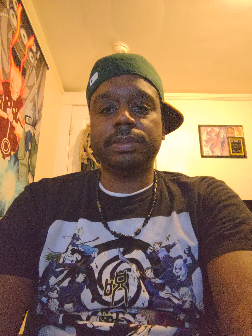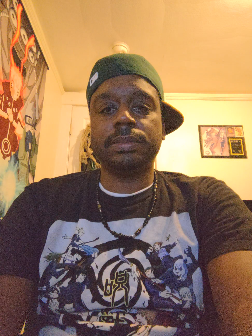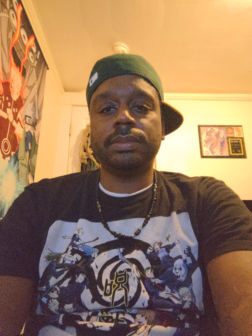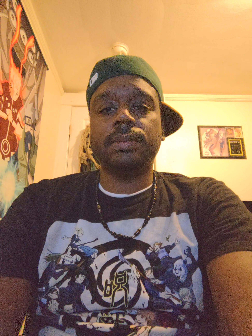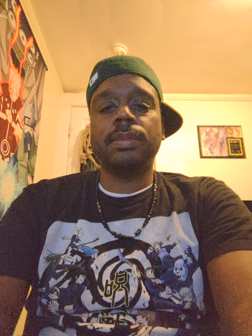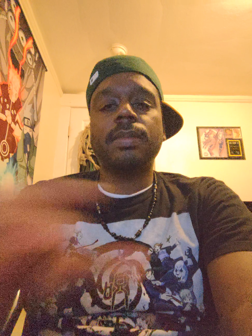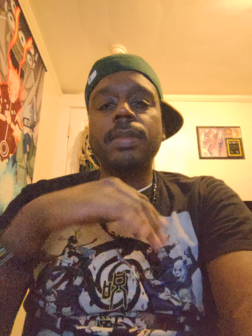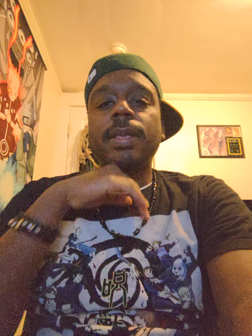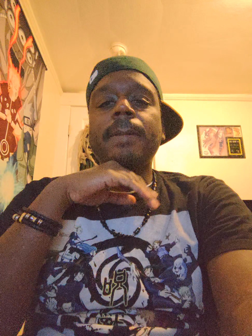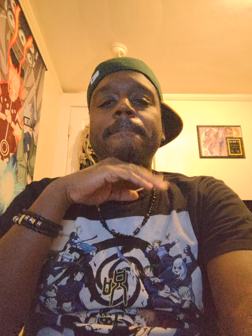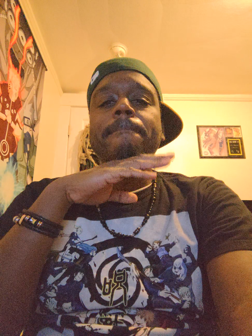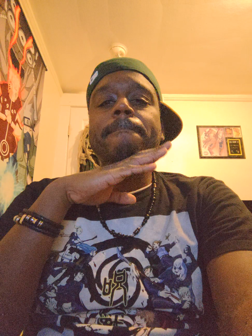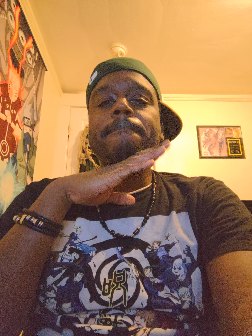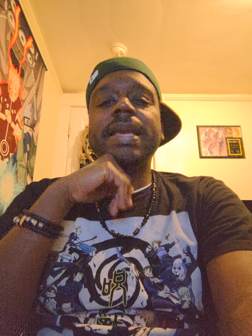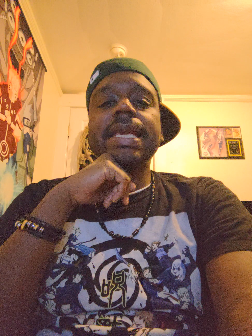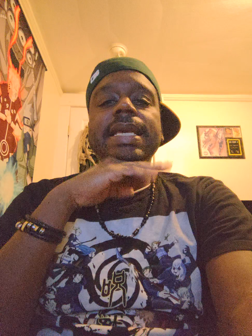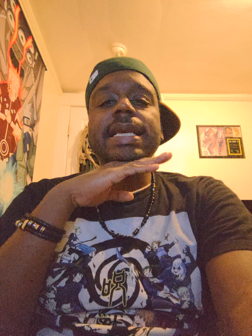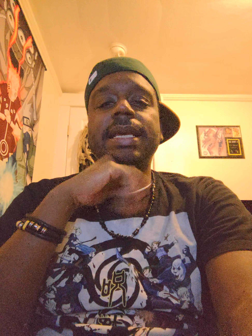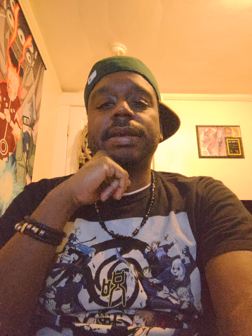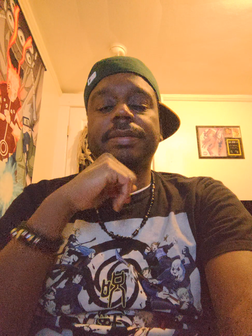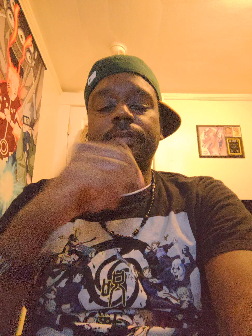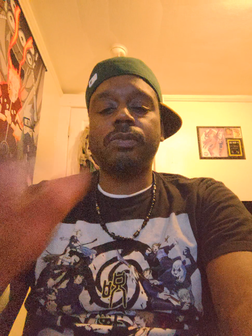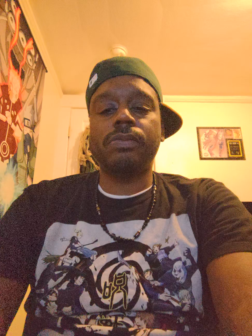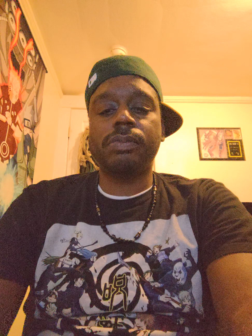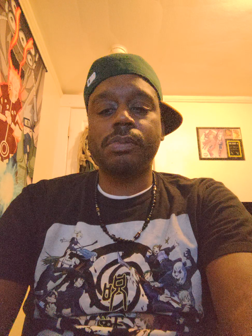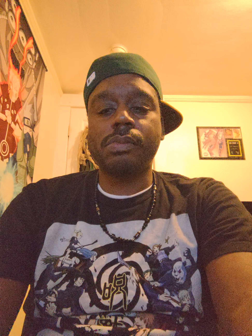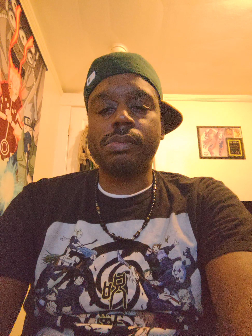pig